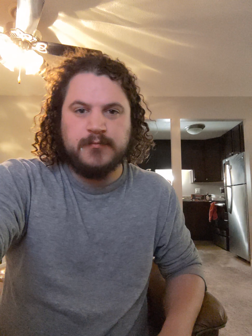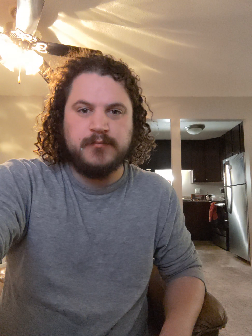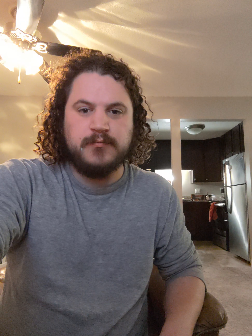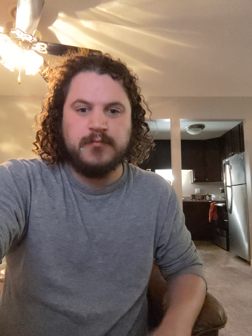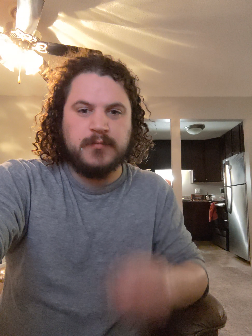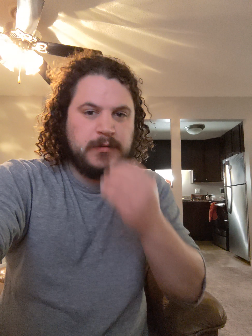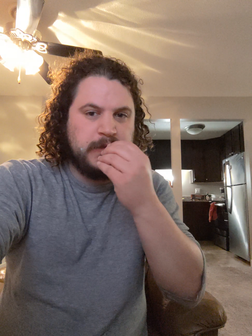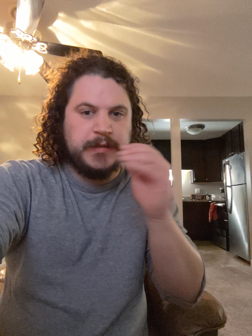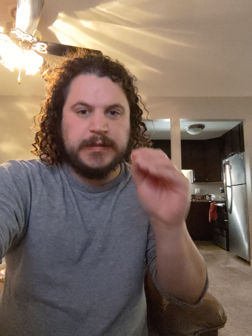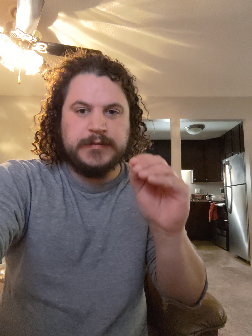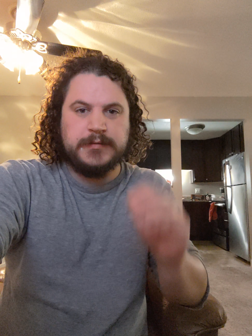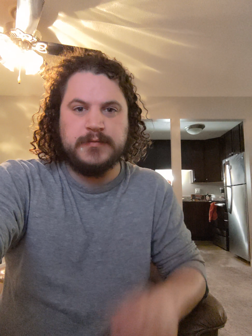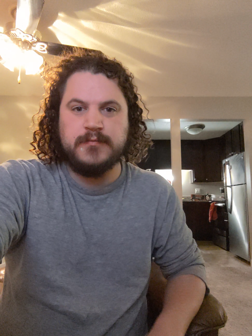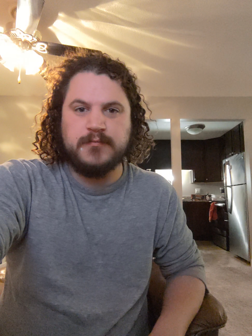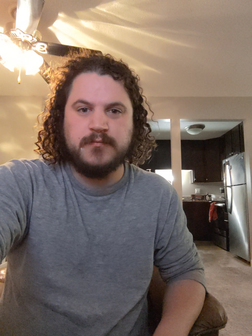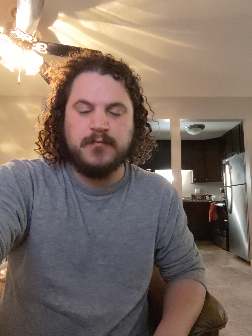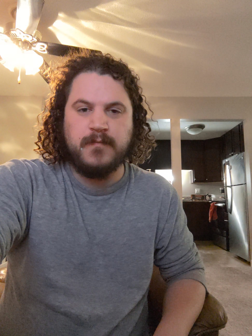kiss